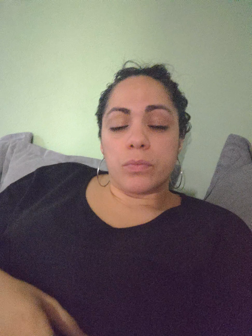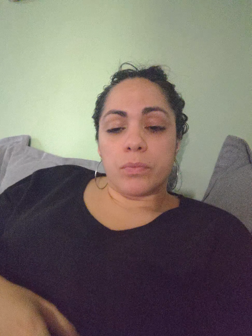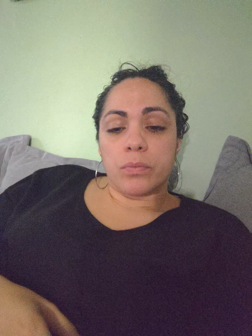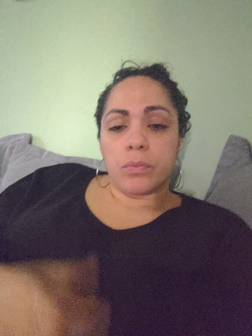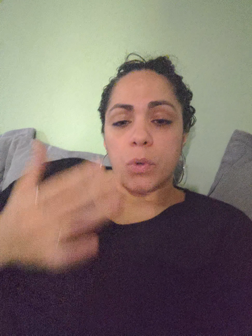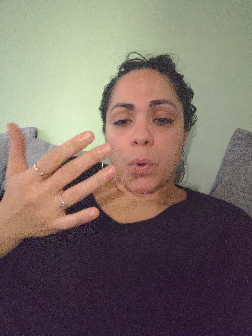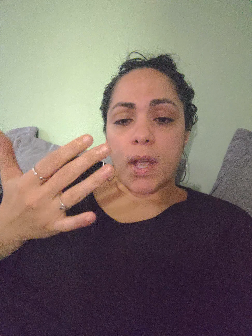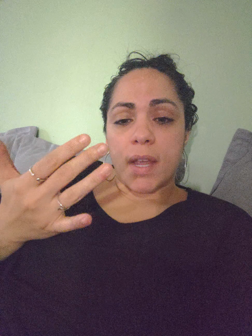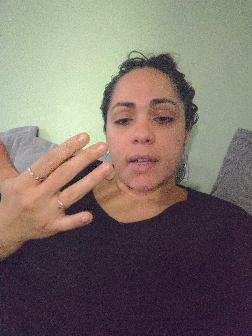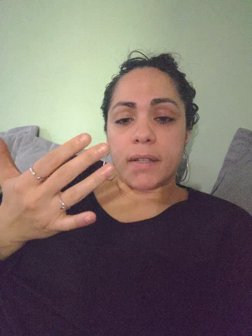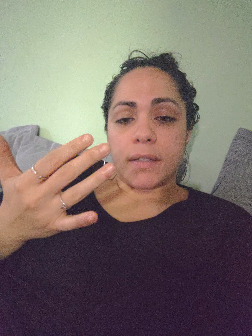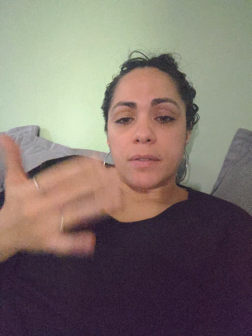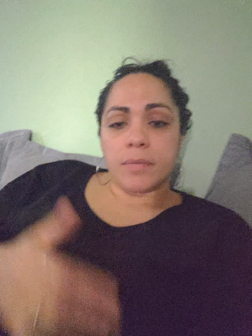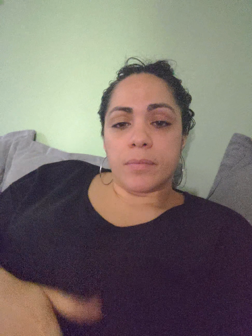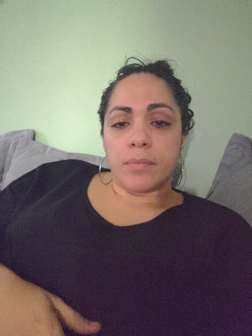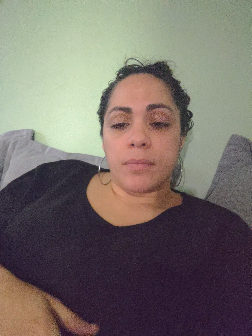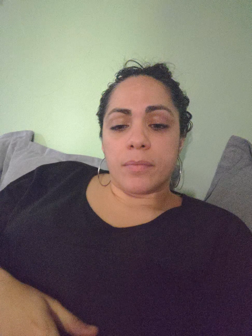wait